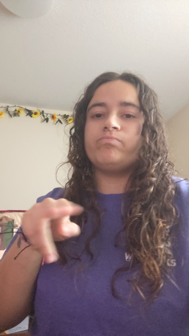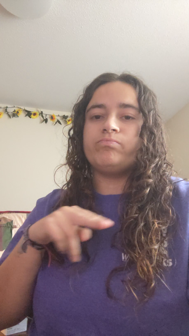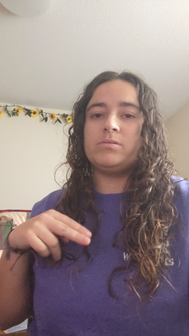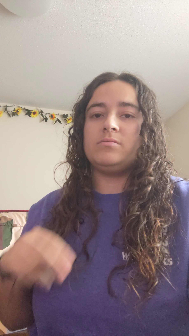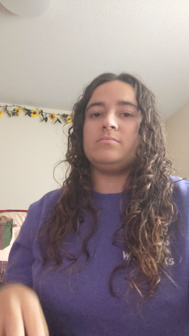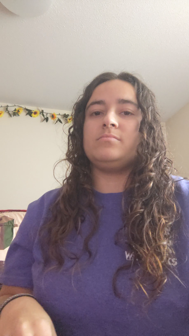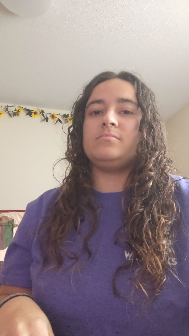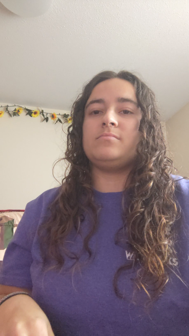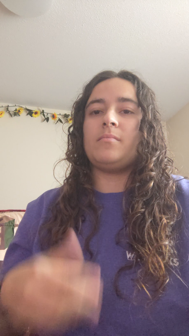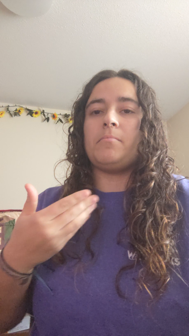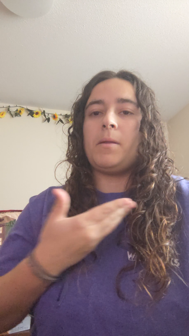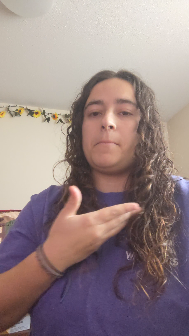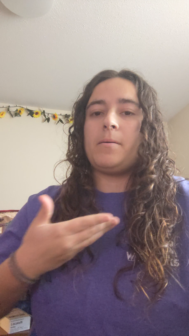baby